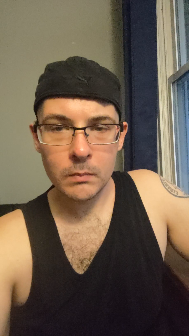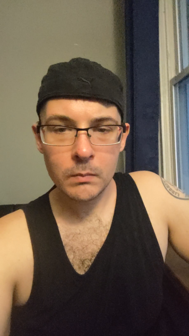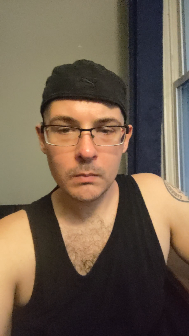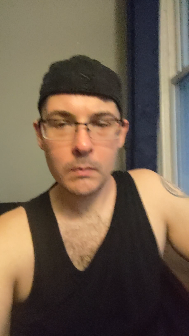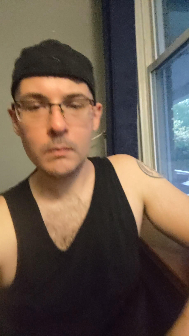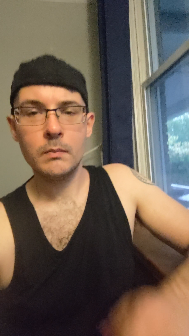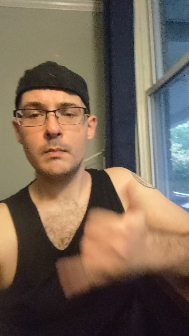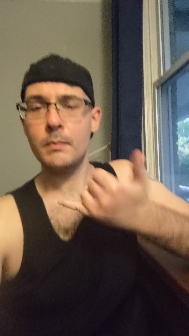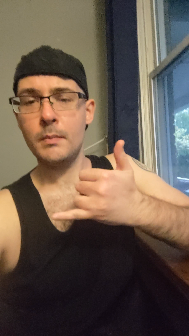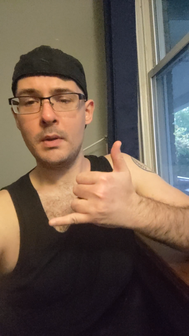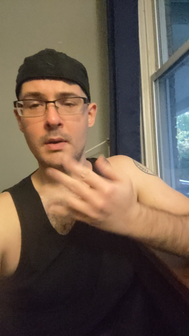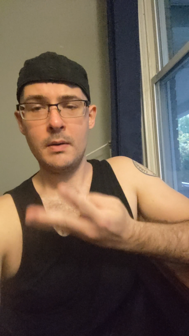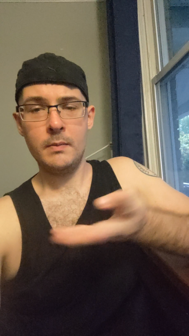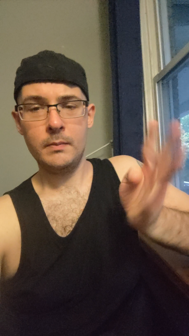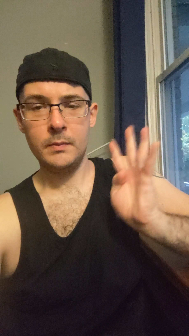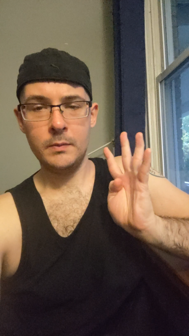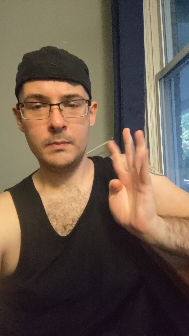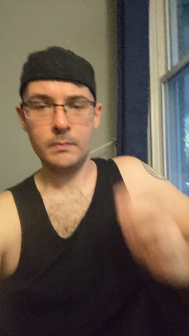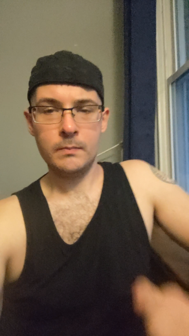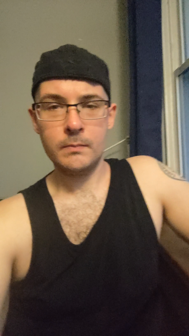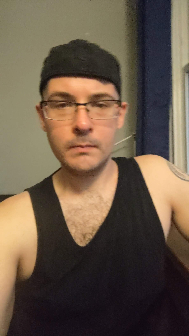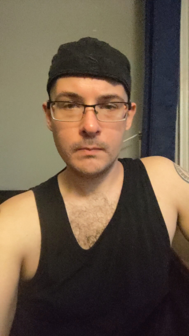playpen